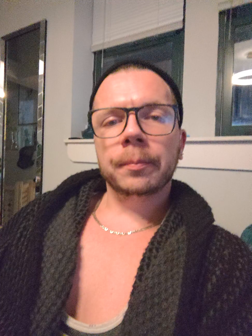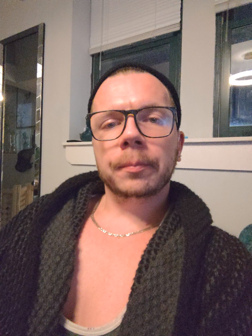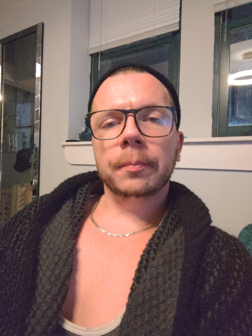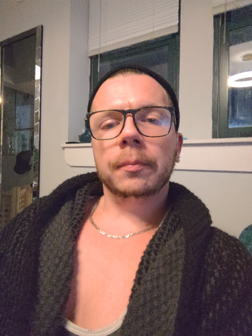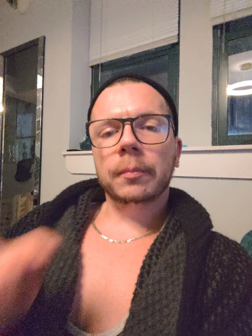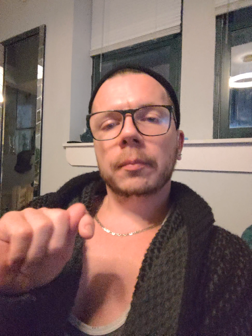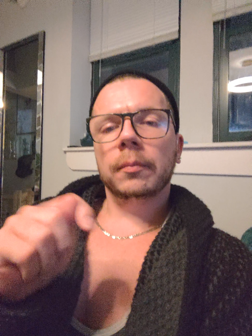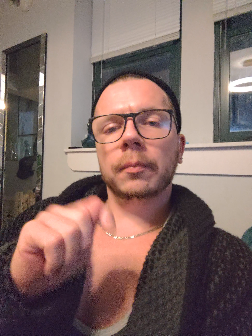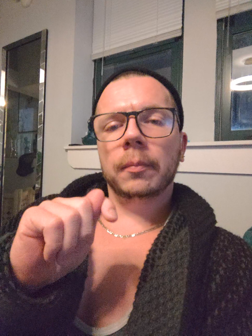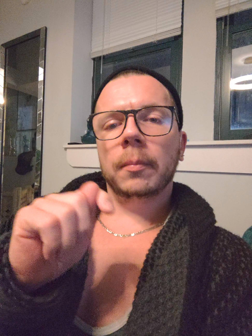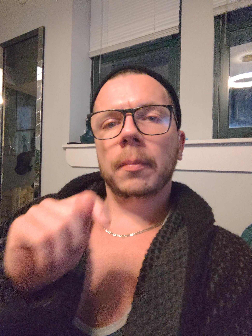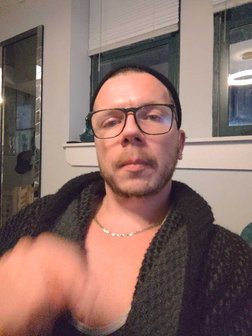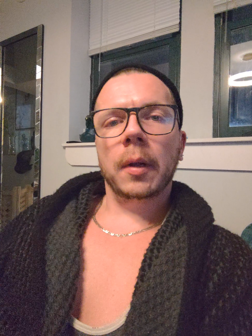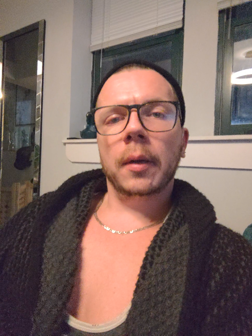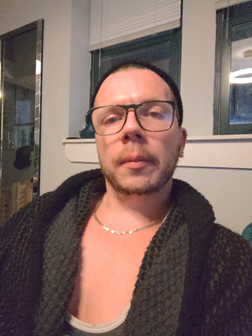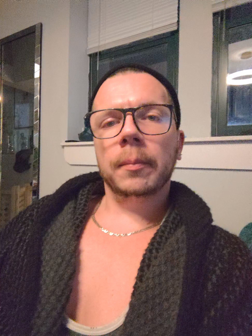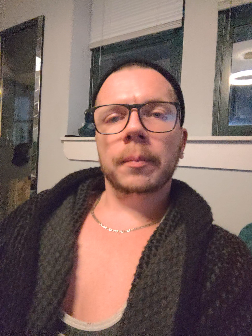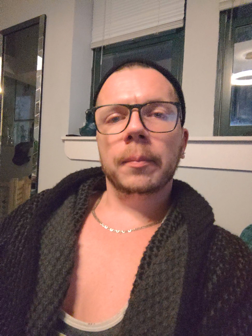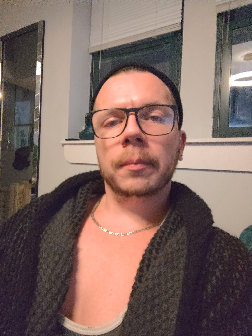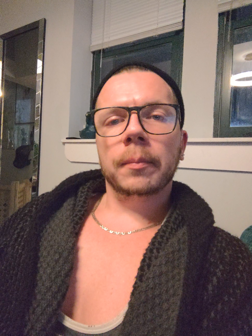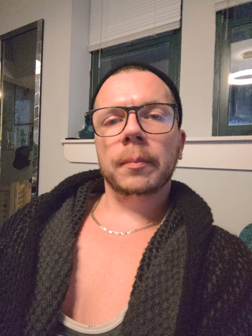potty